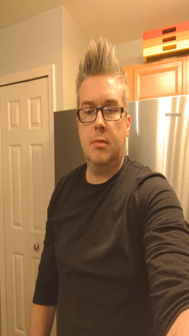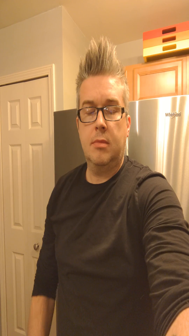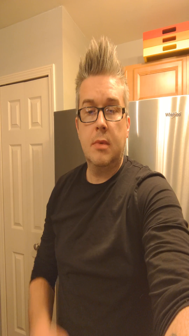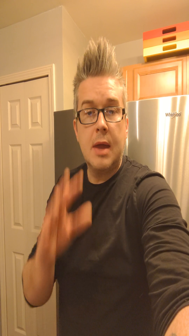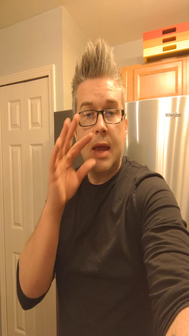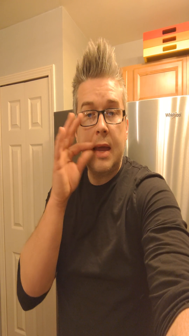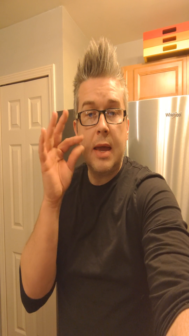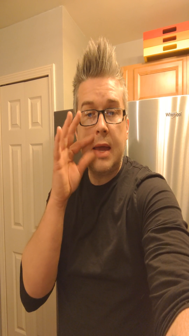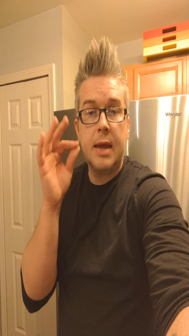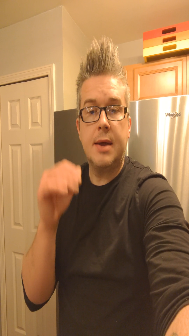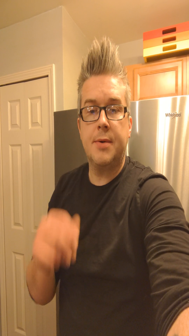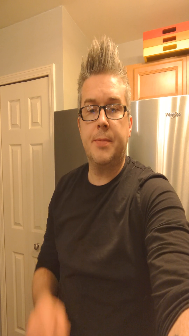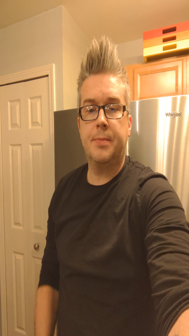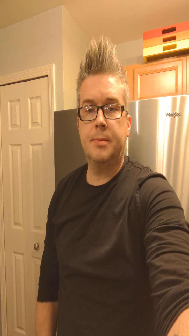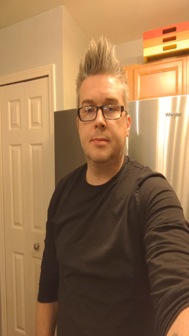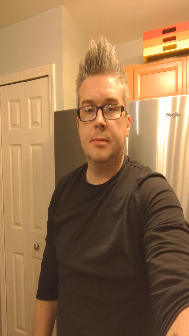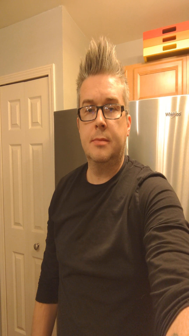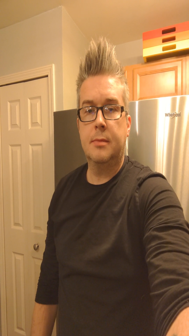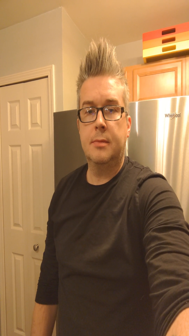cat